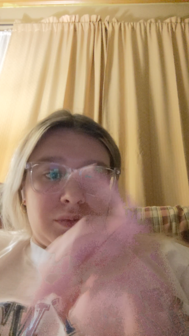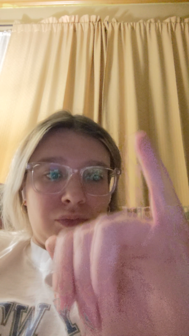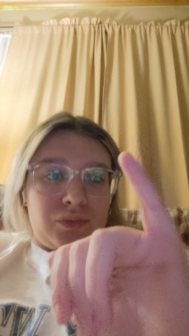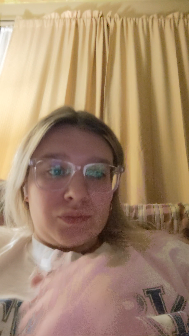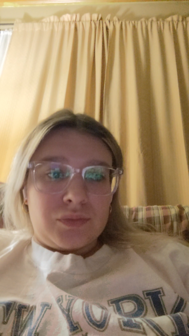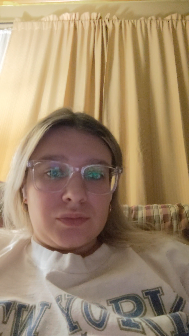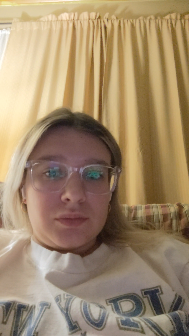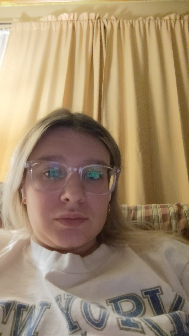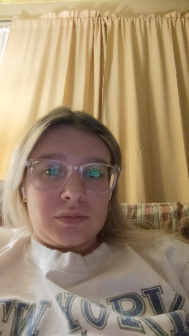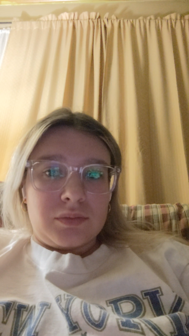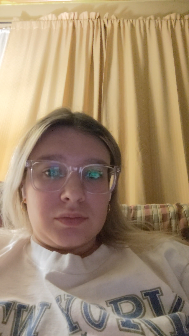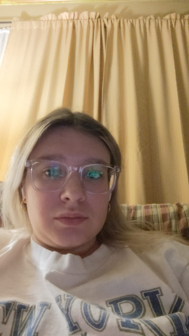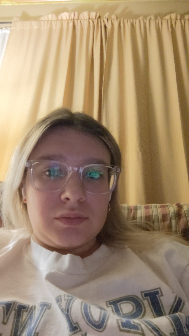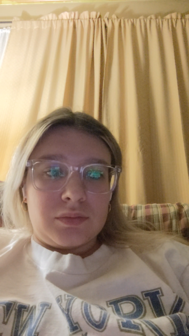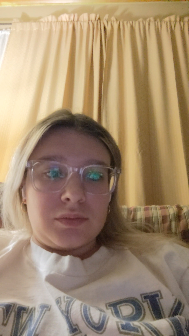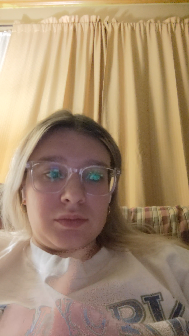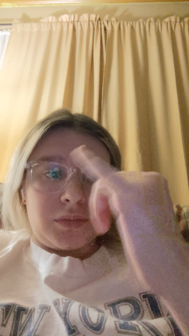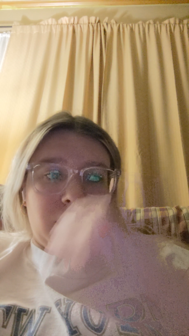last